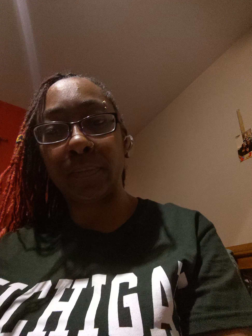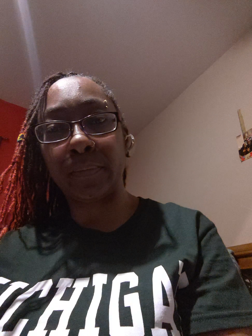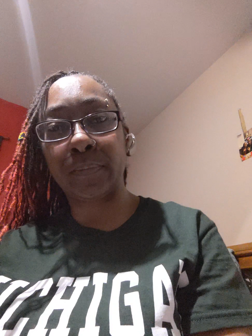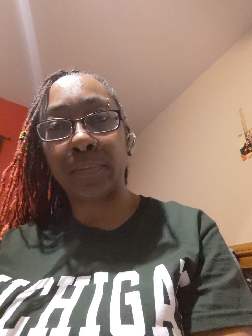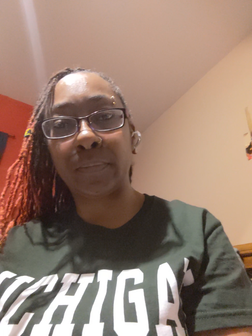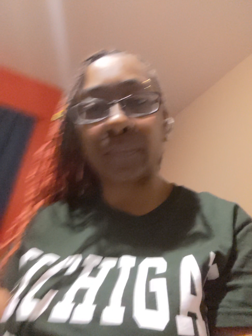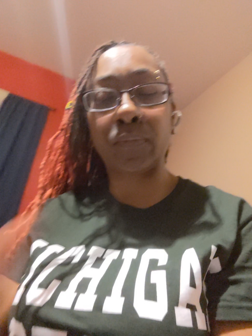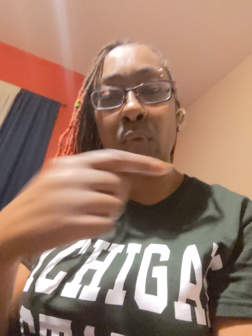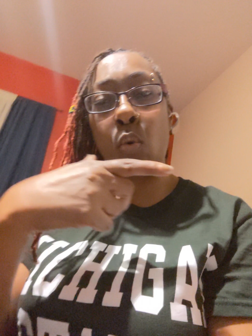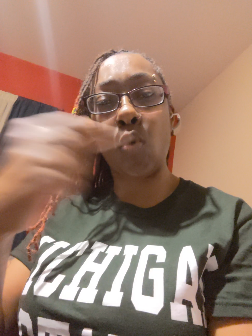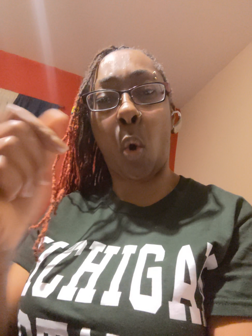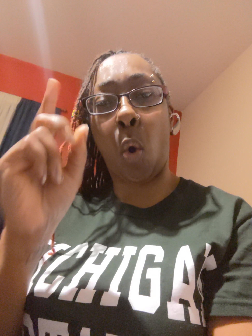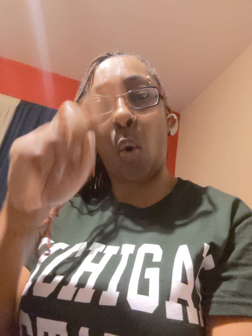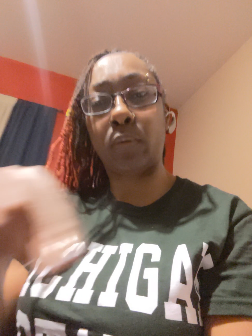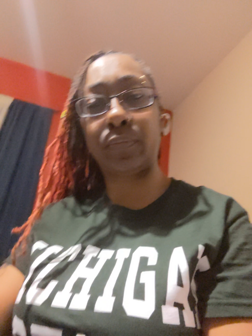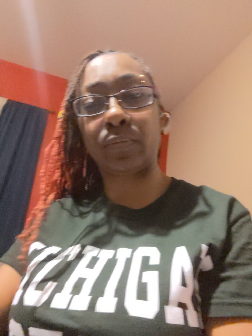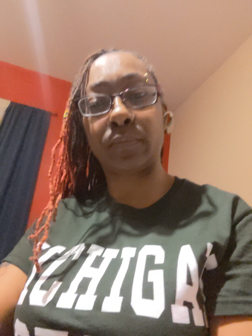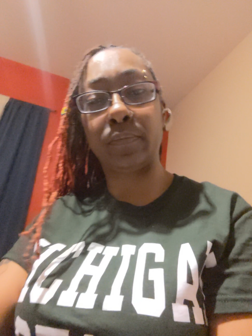go